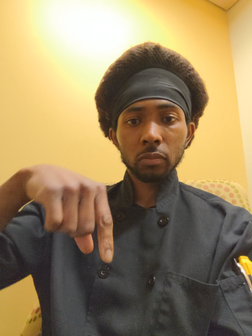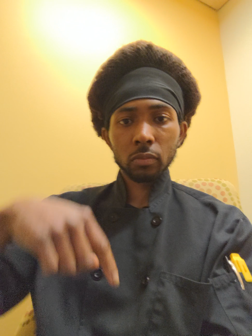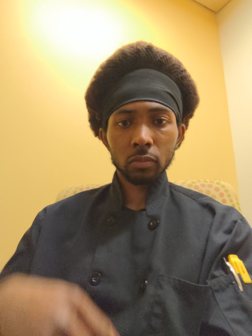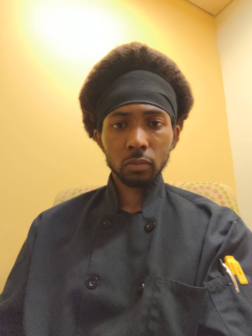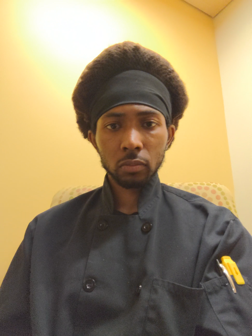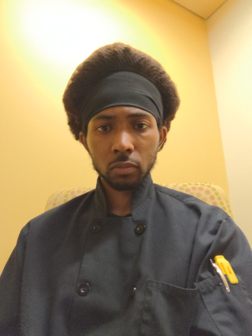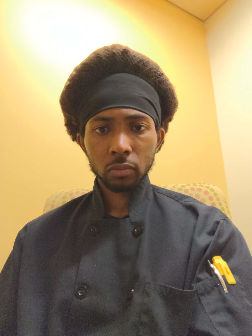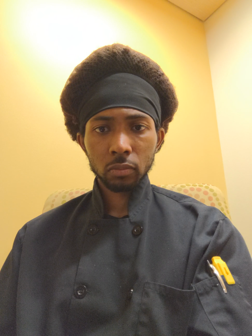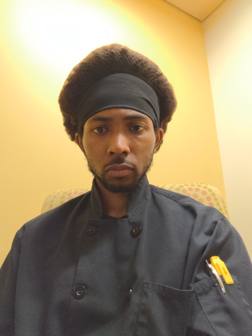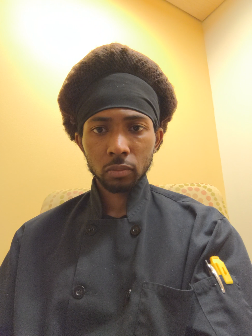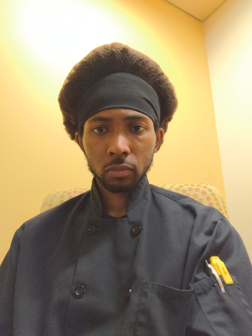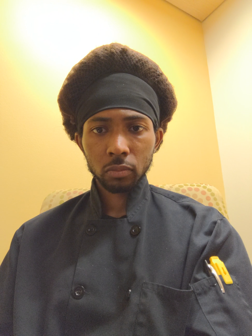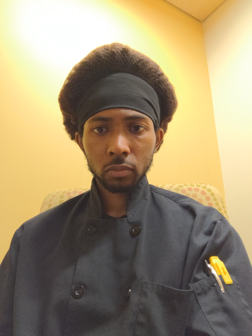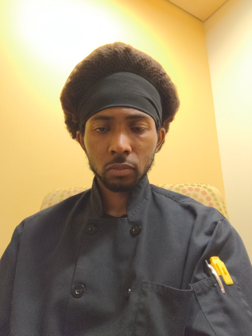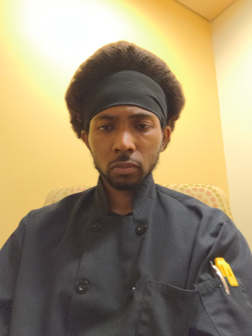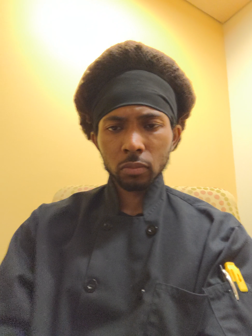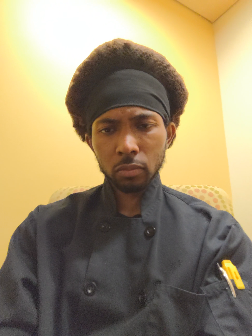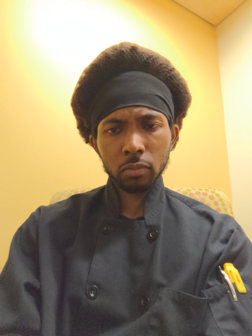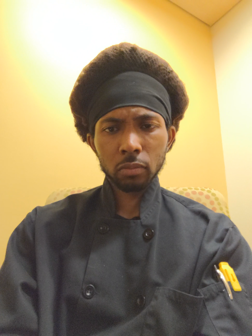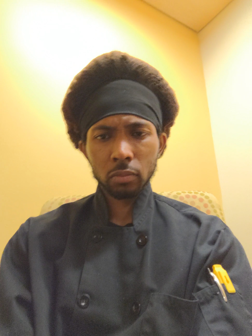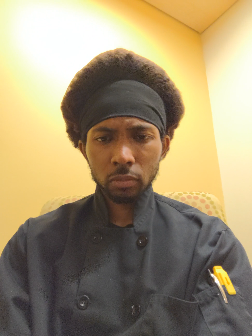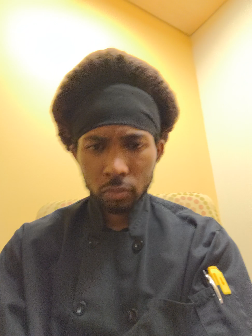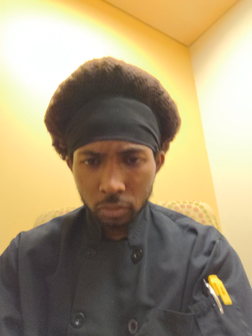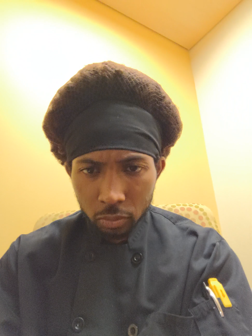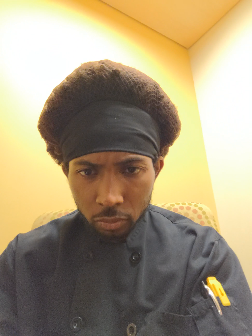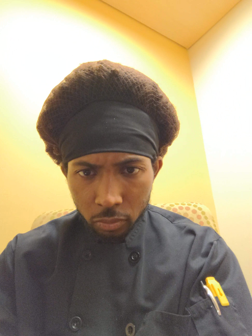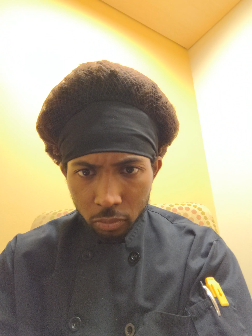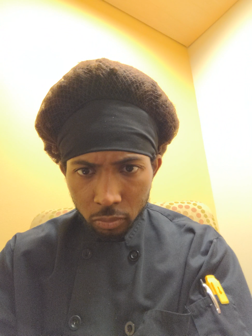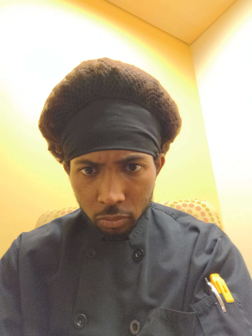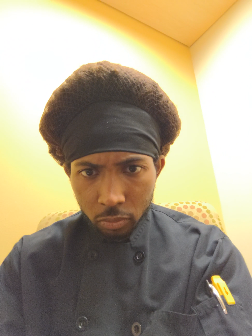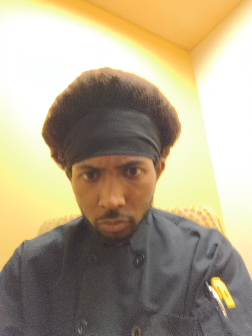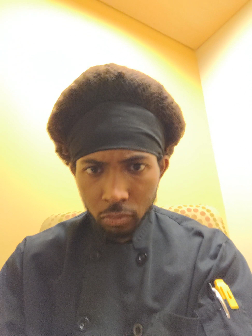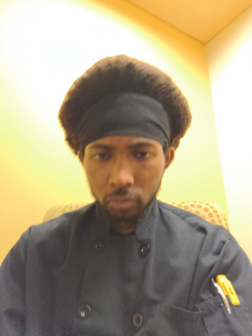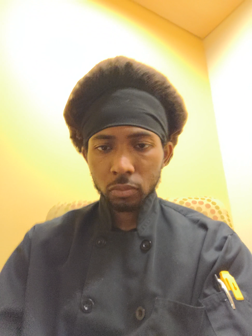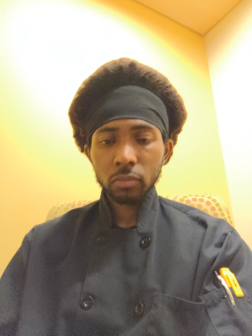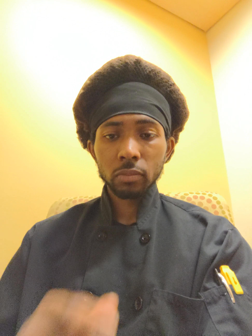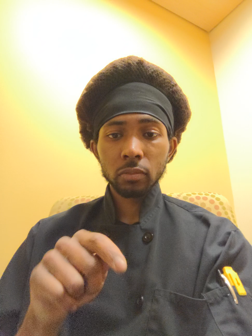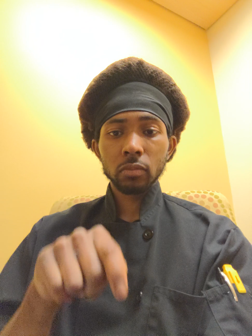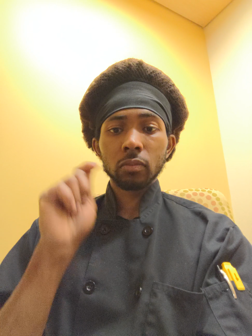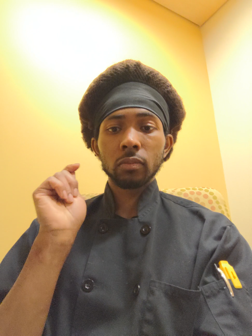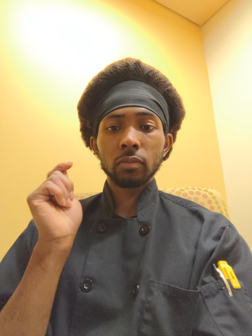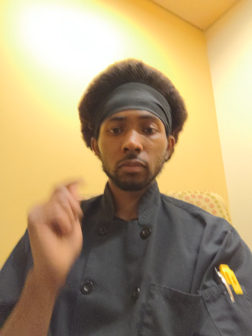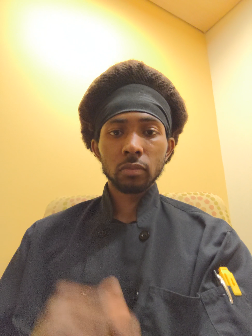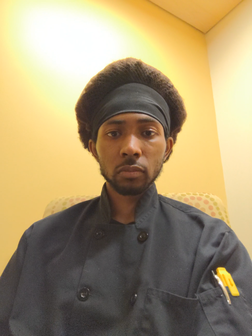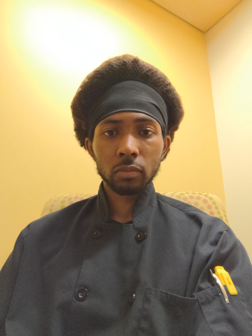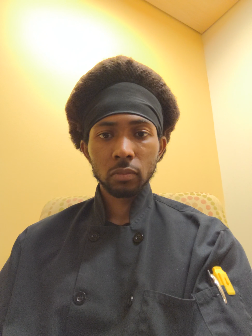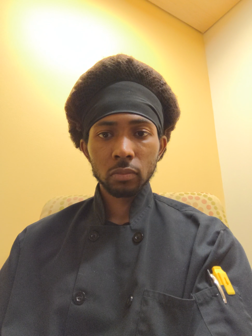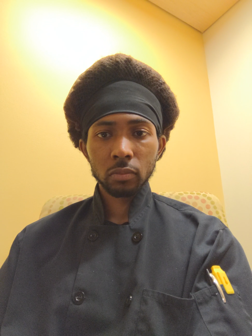rip